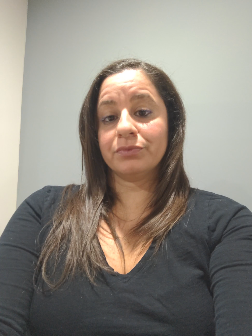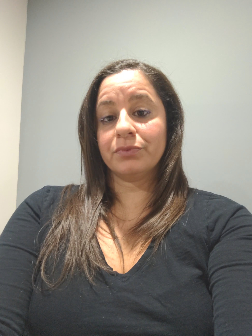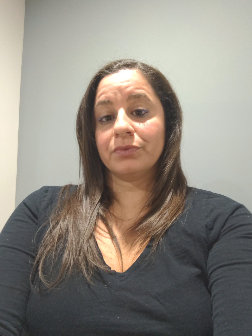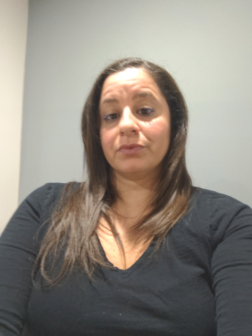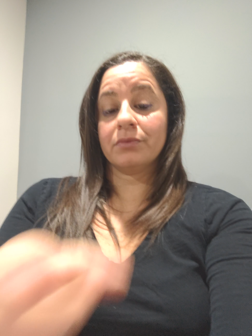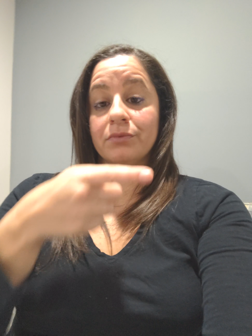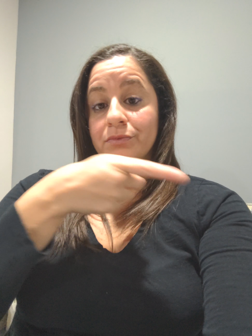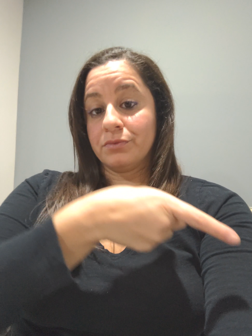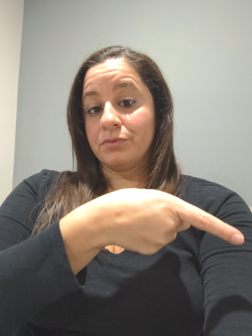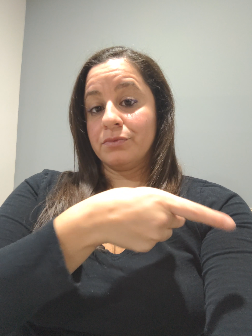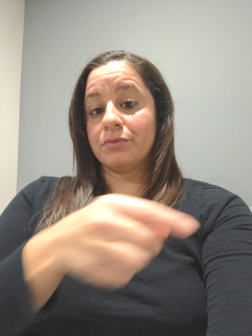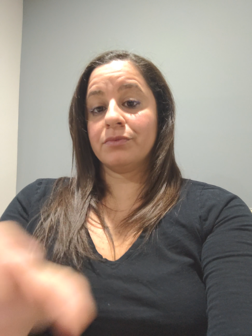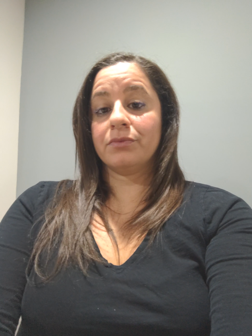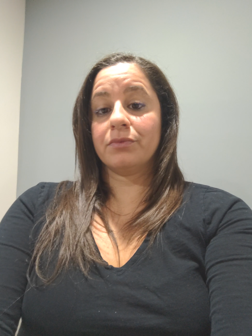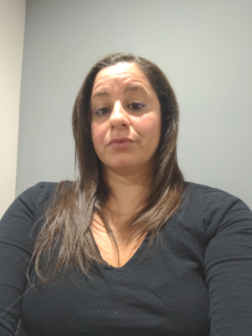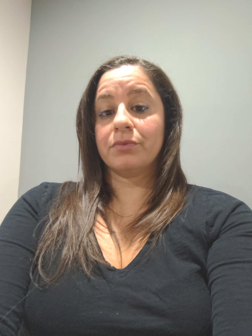he/she/it